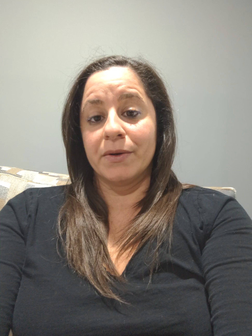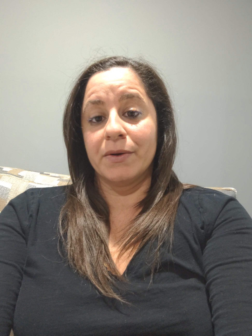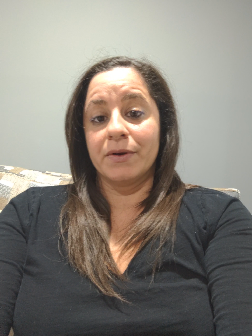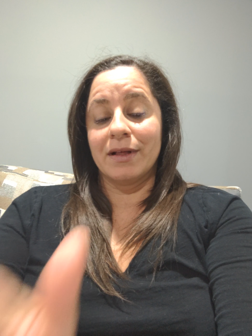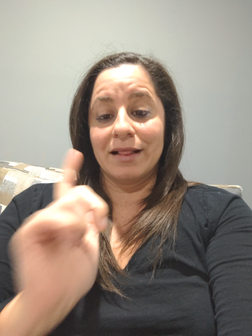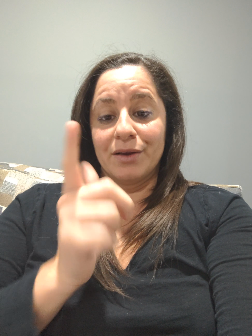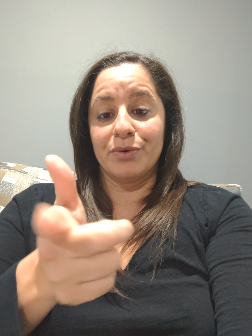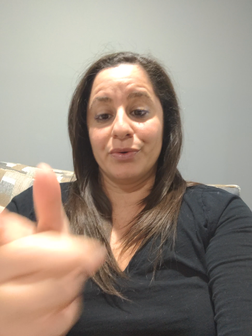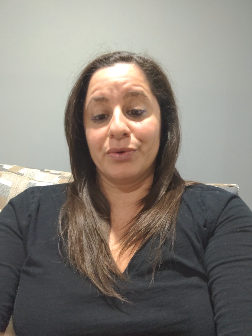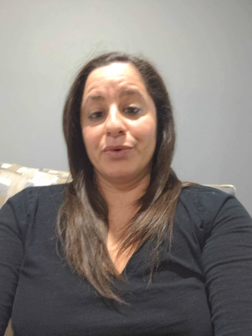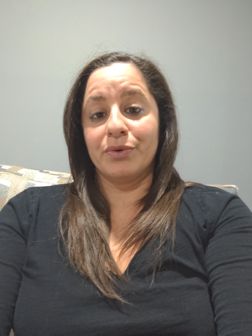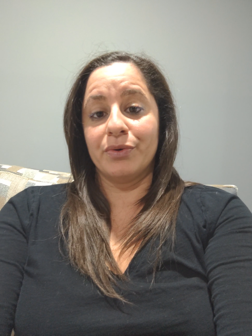later